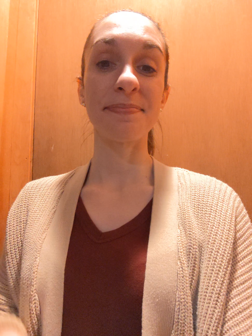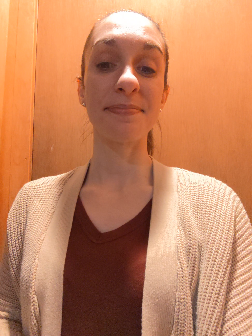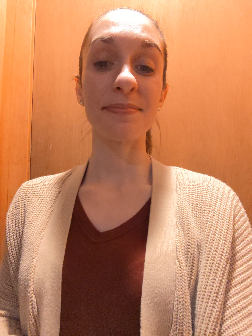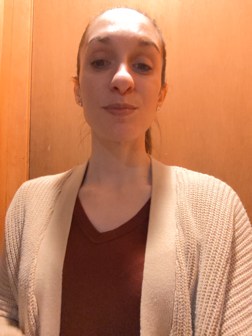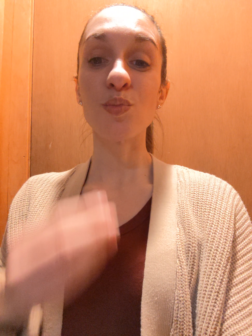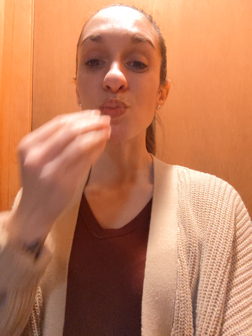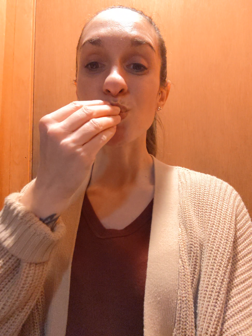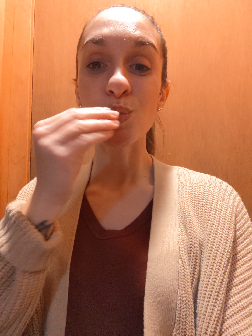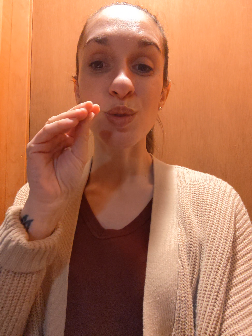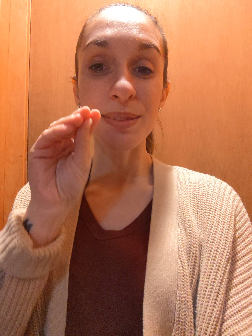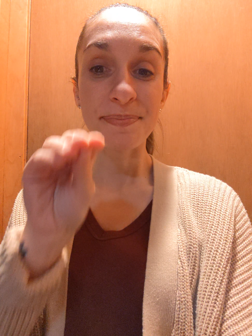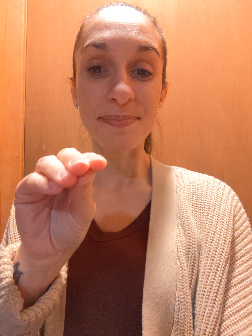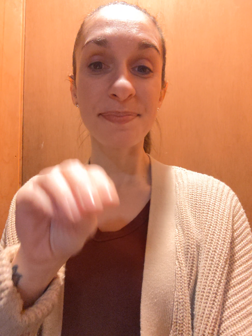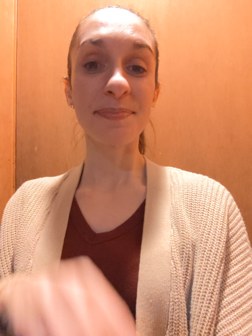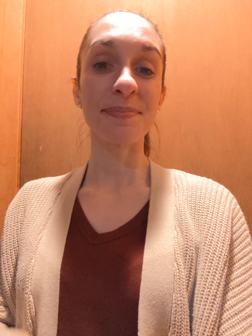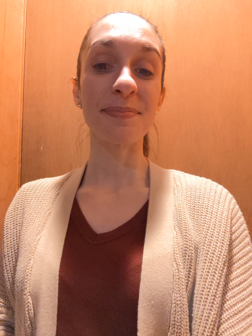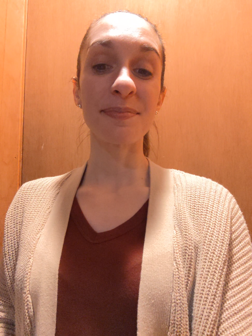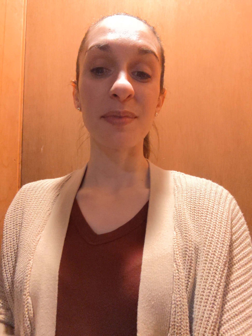kiss